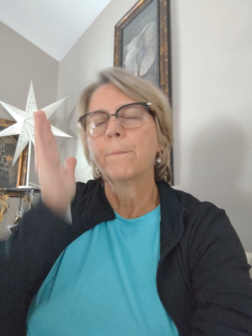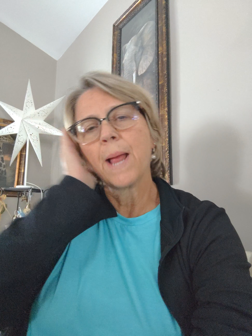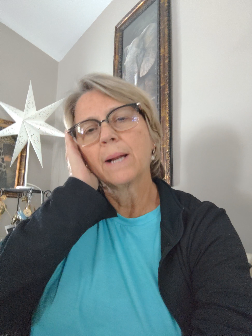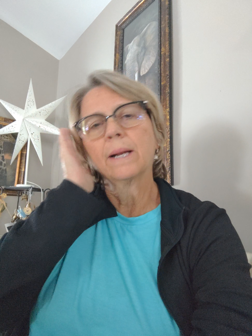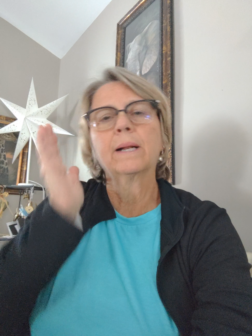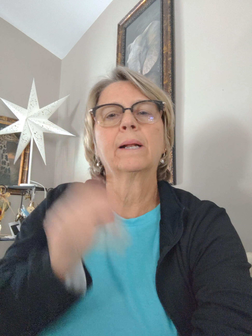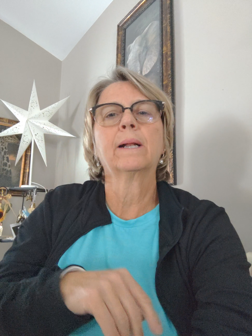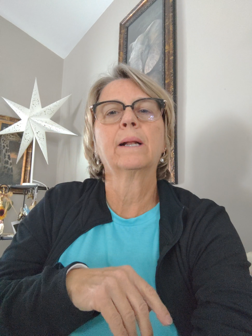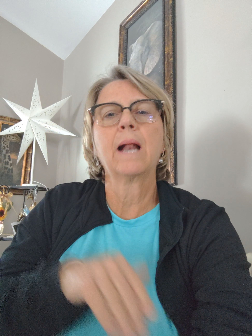bed